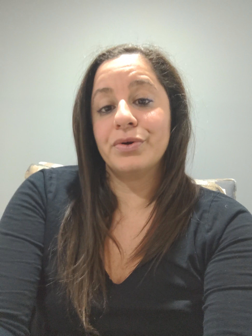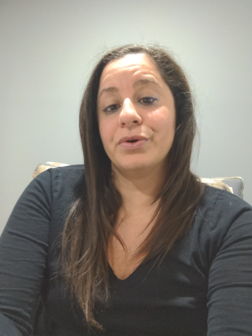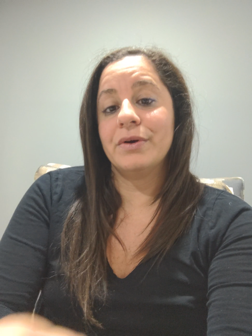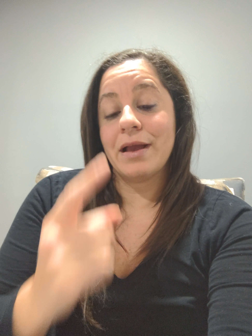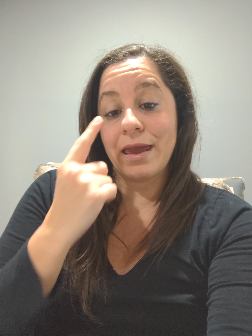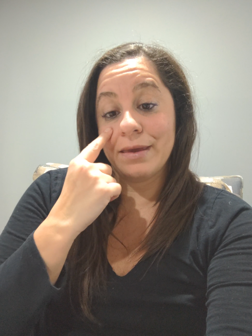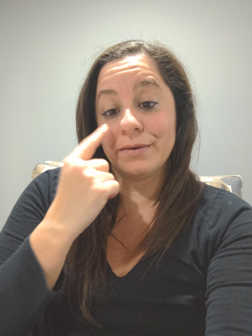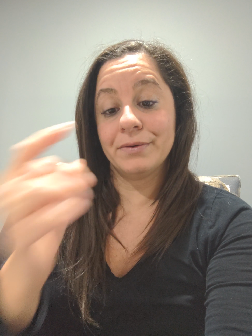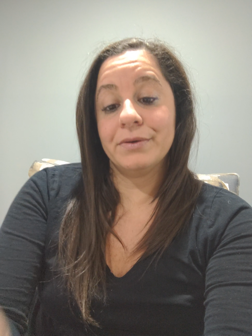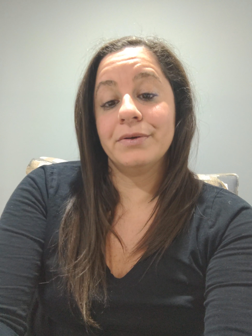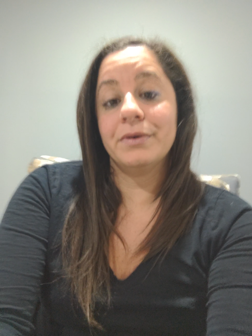eye